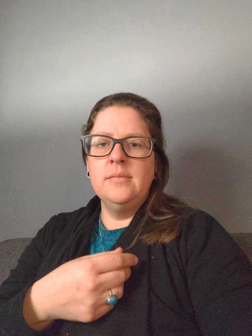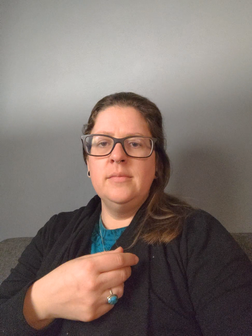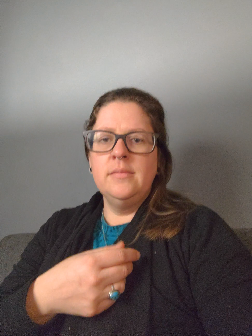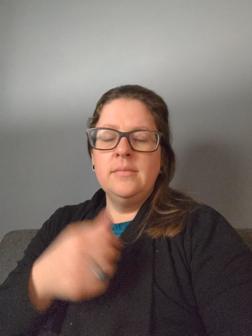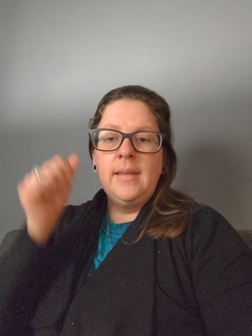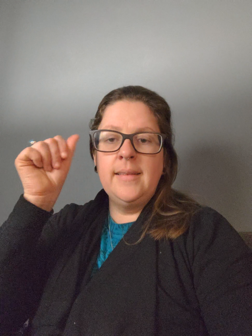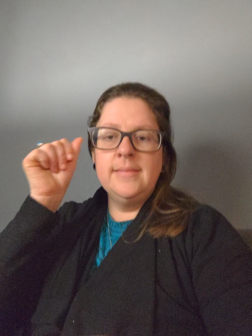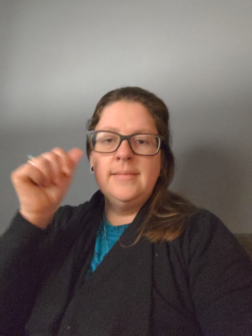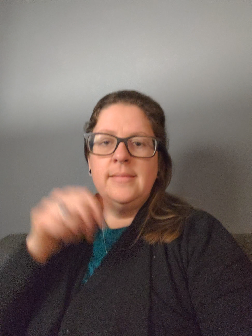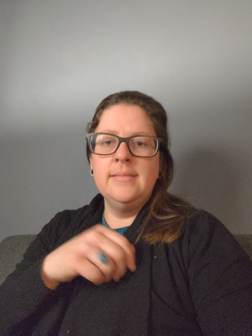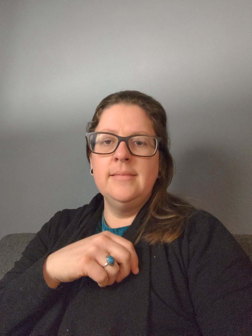aunt